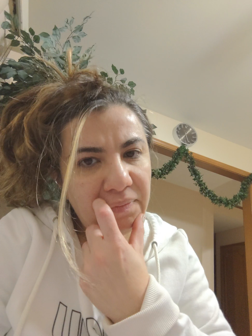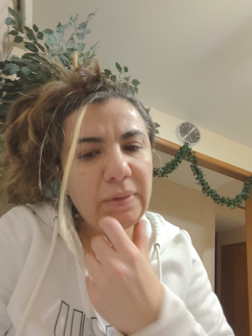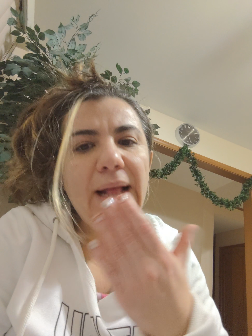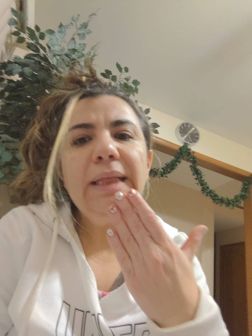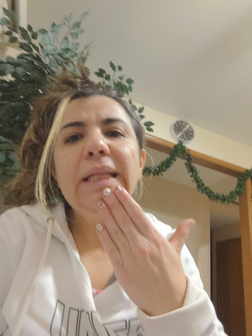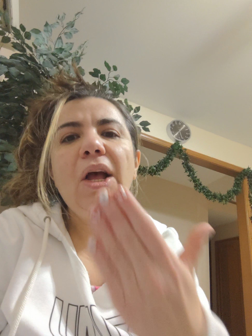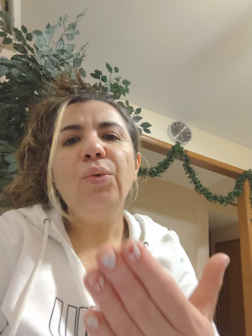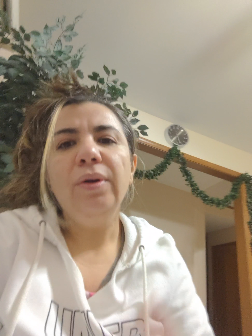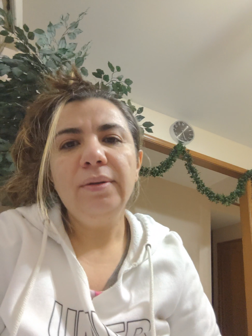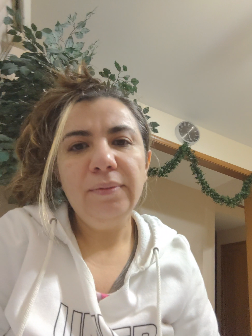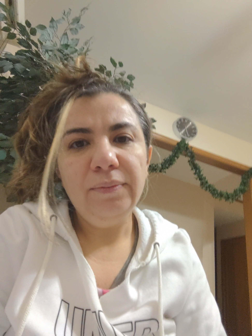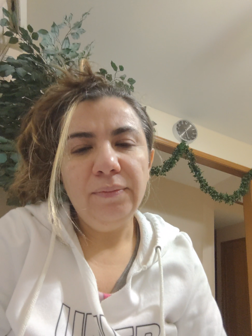thank you